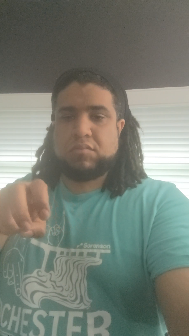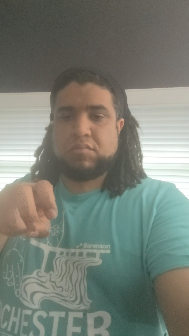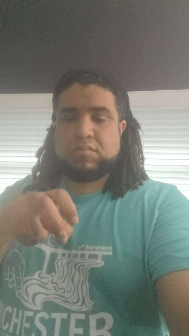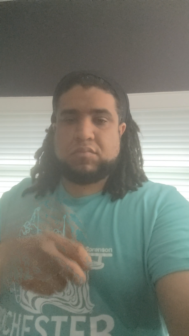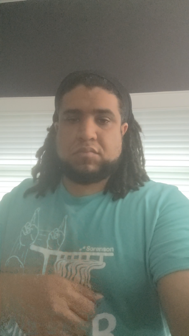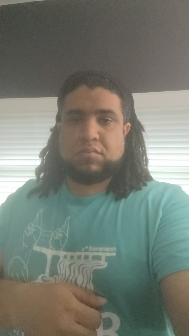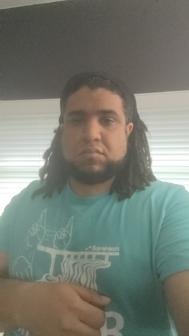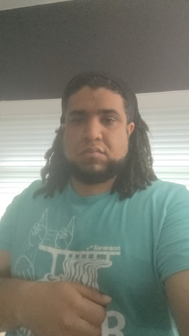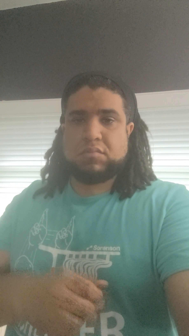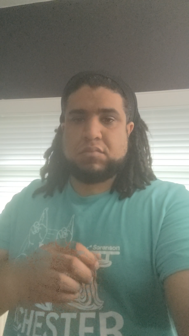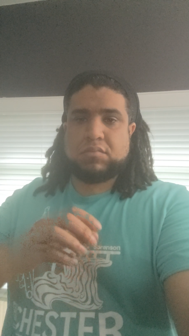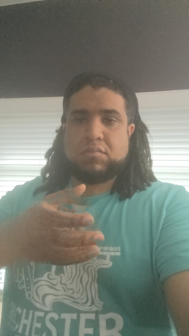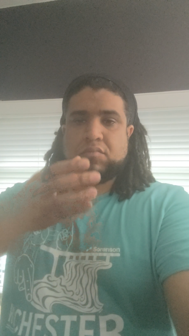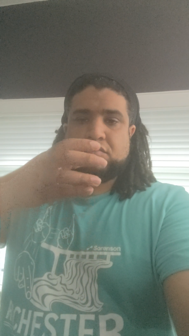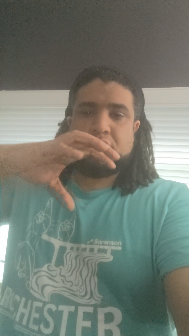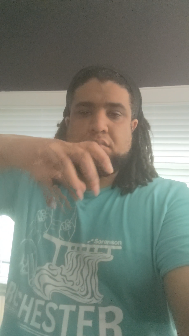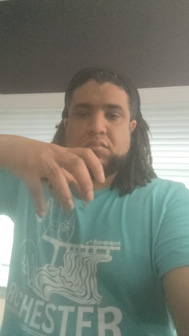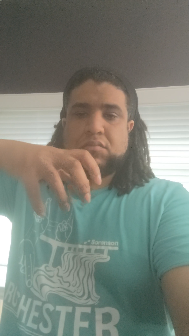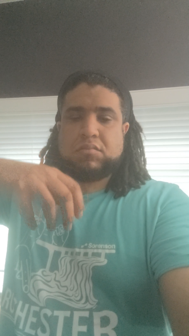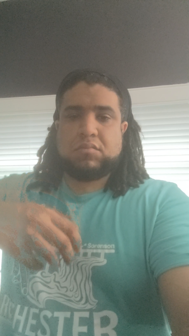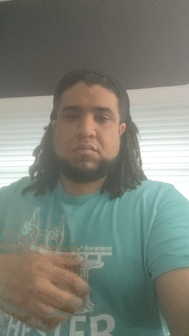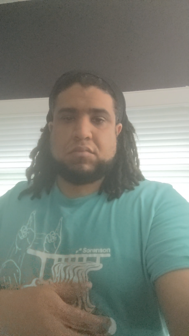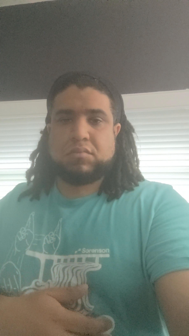jar